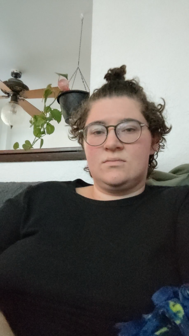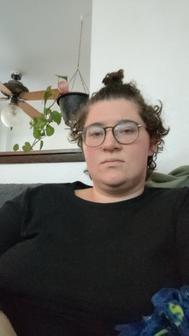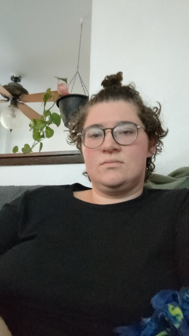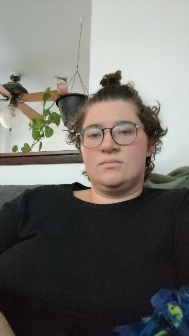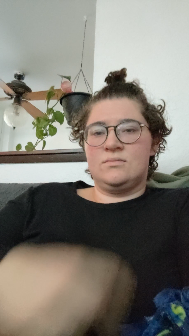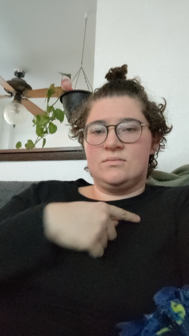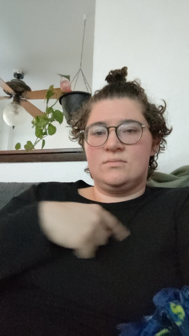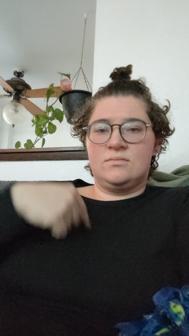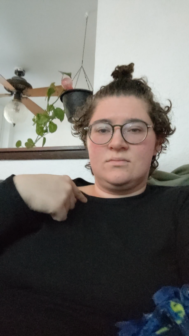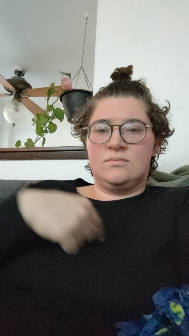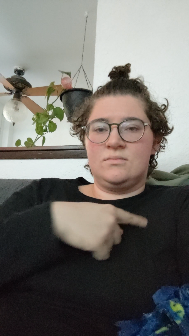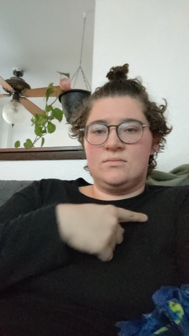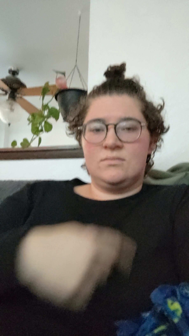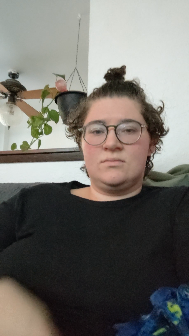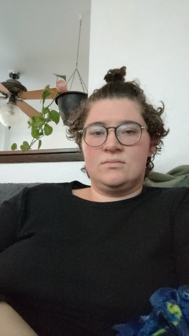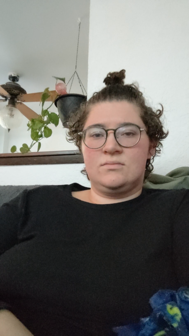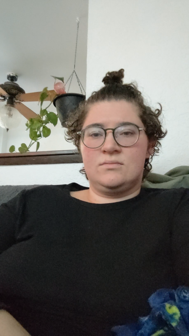bib